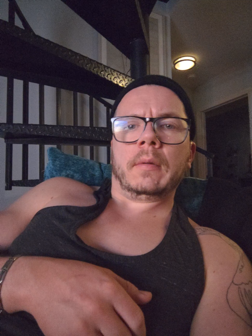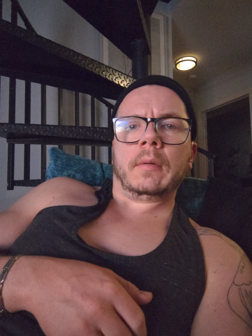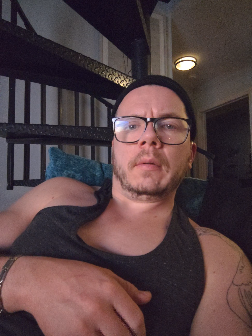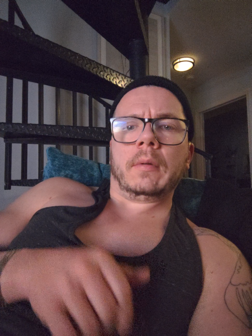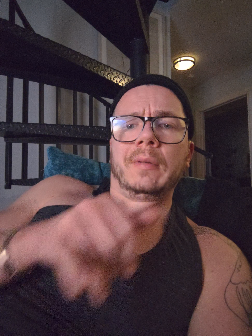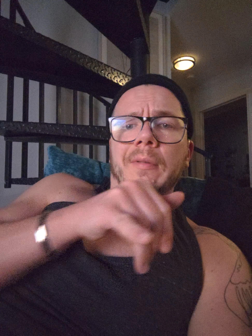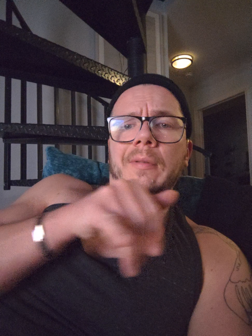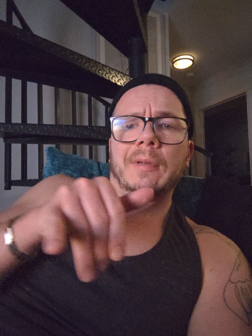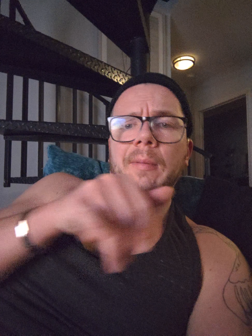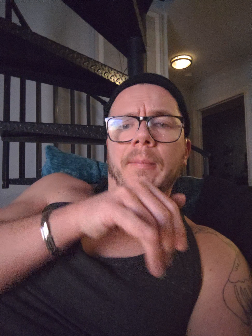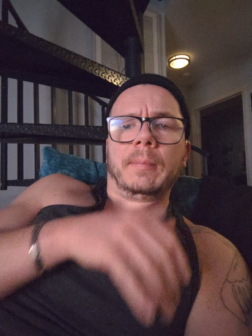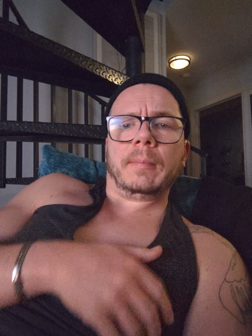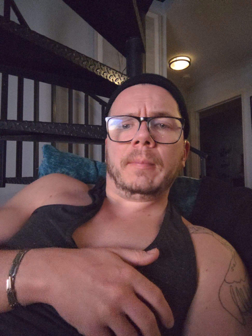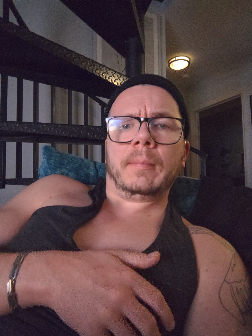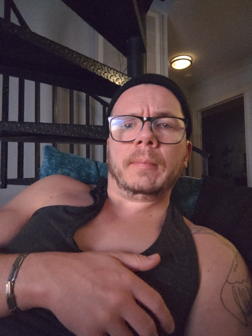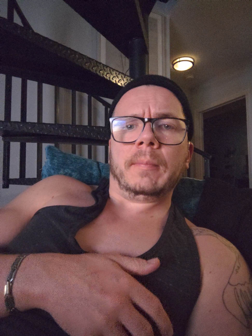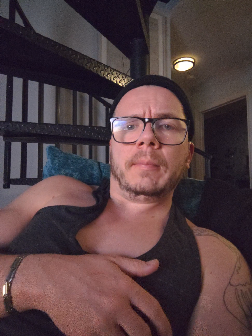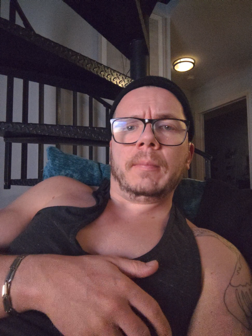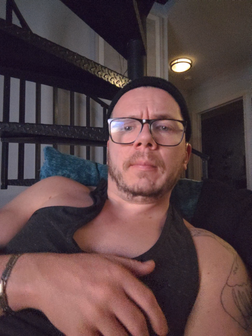same